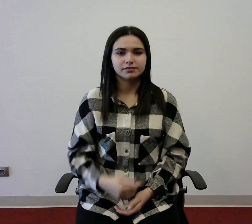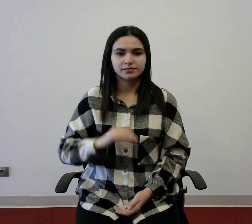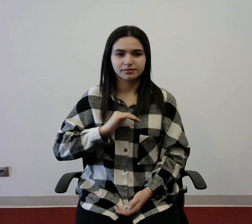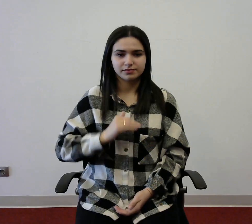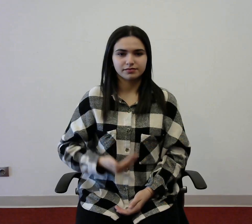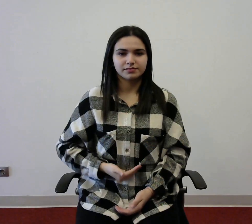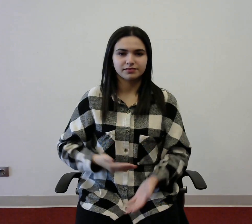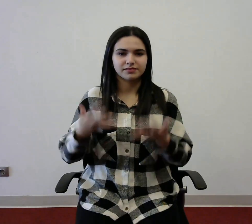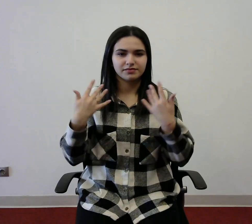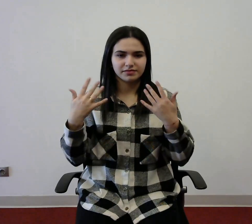bağ